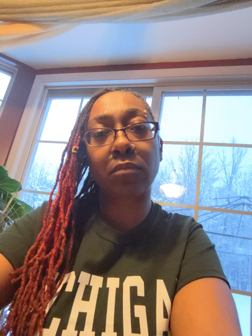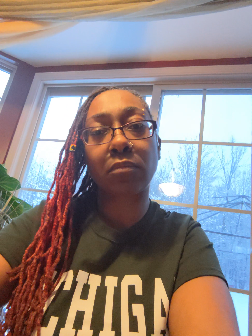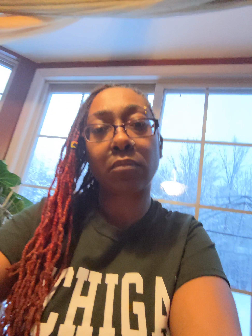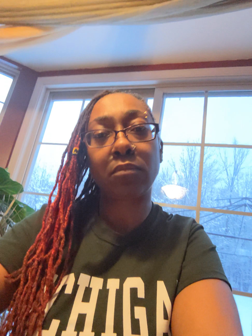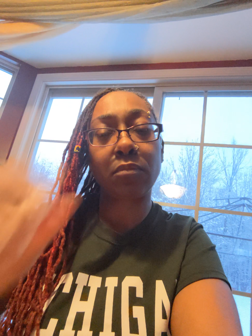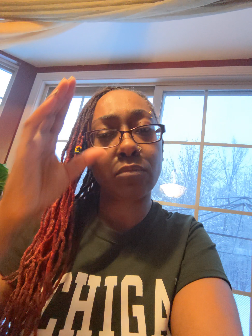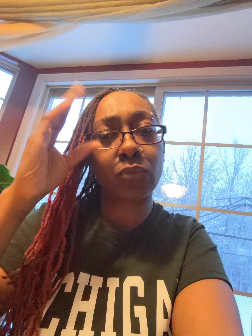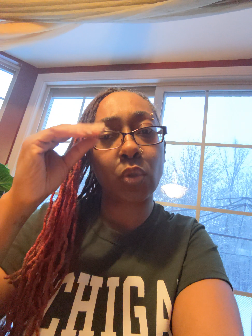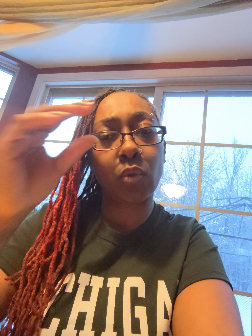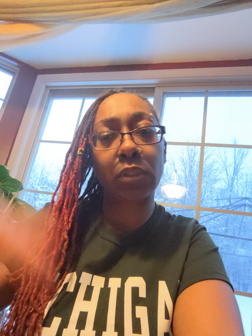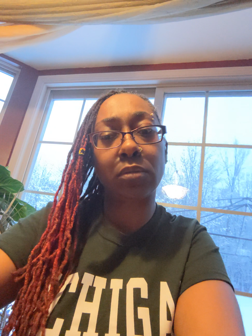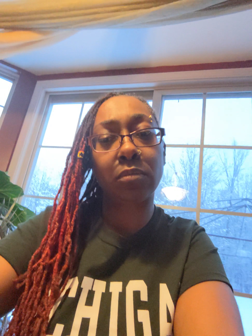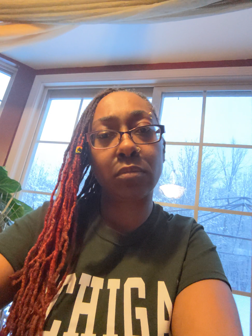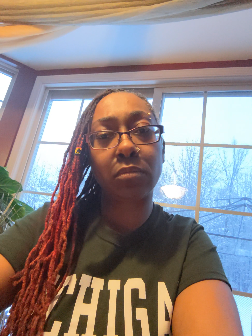boy